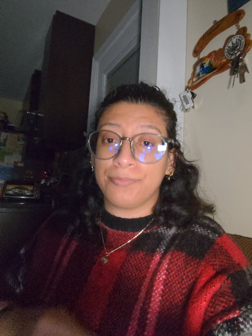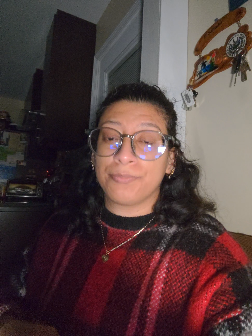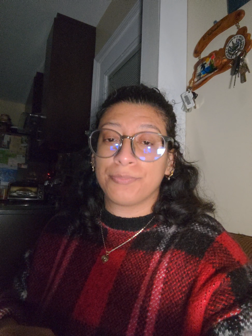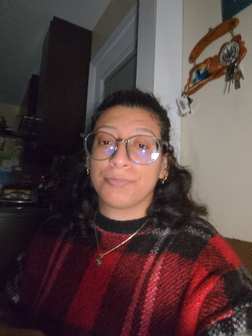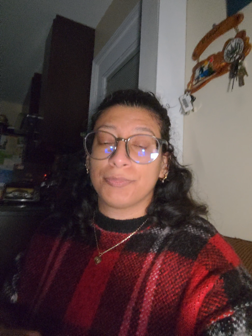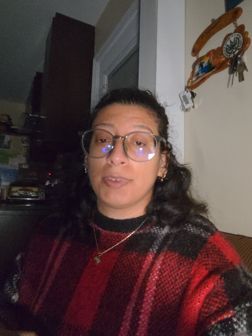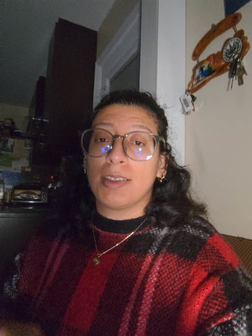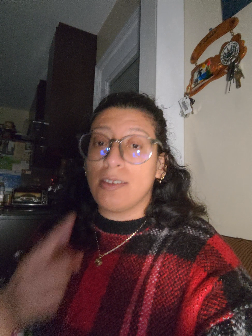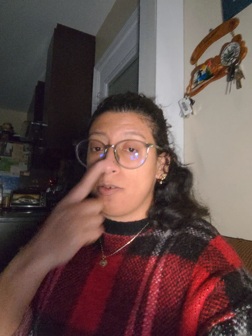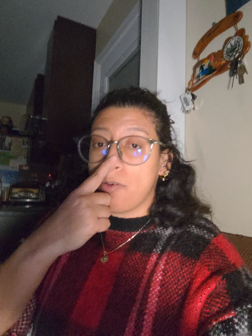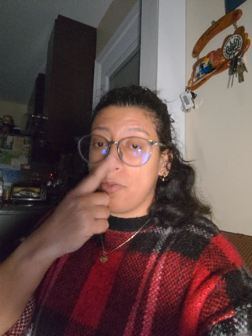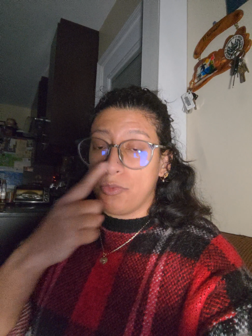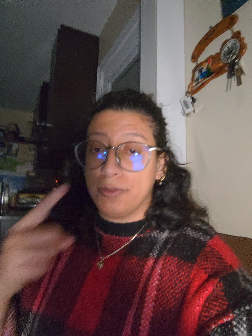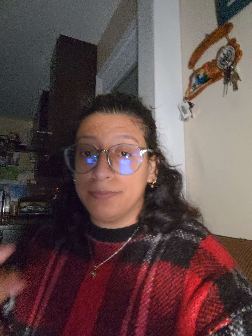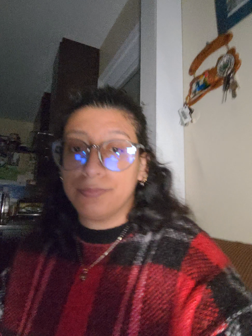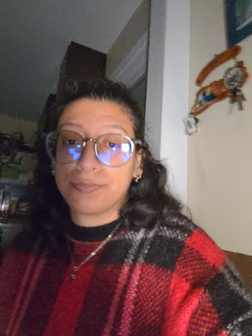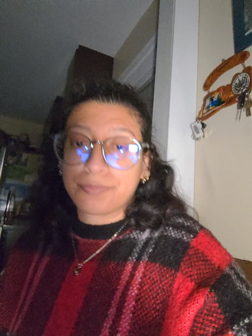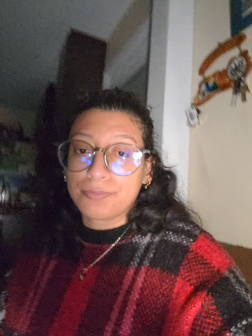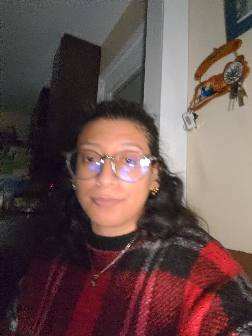nose